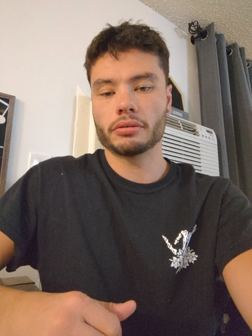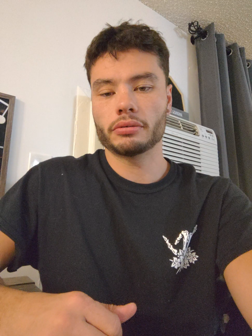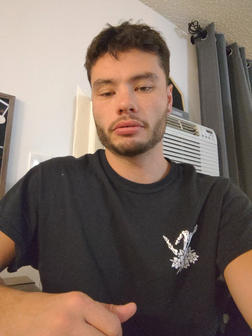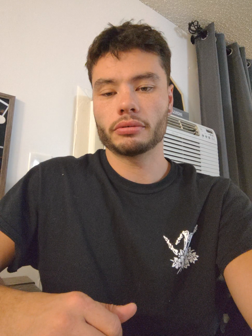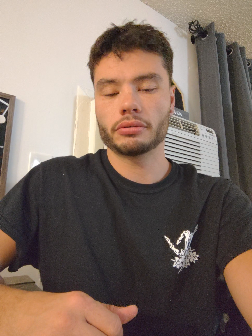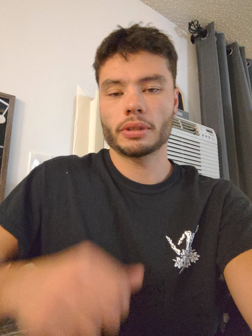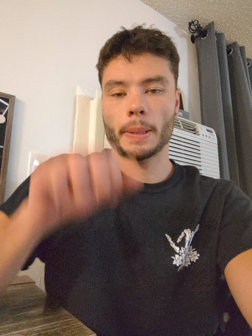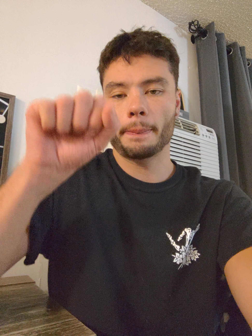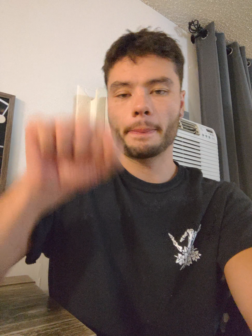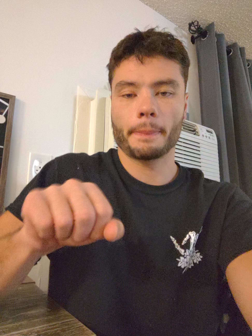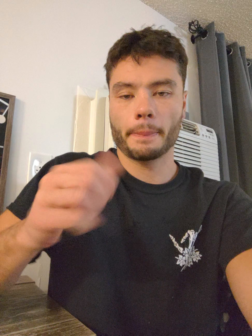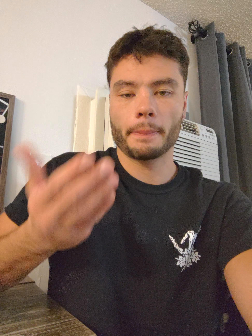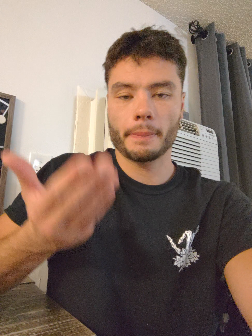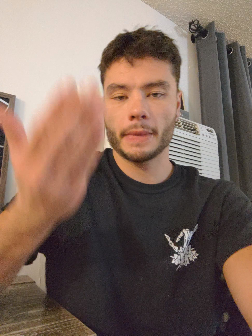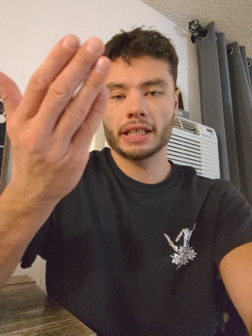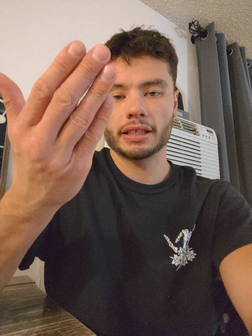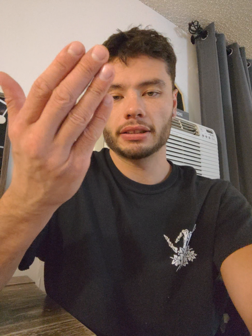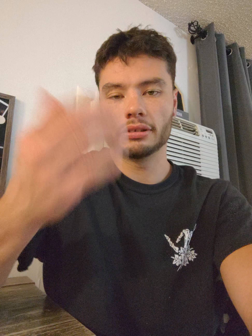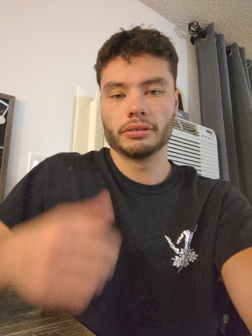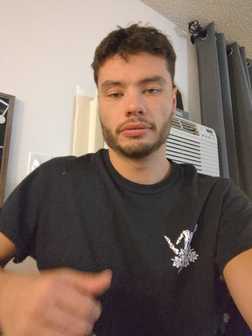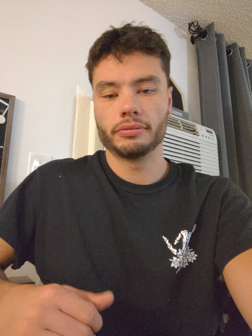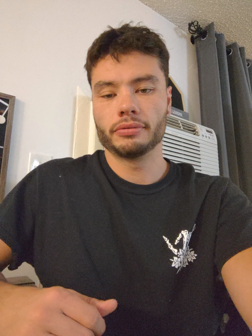mitten